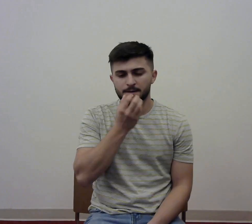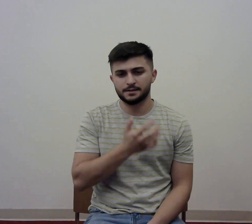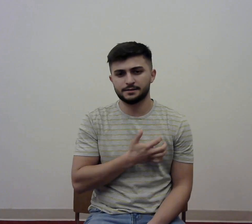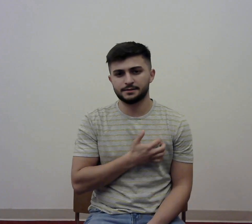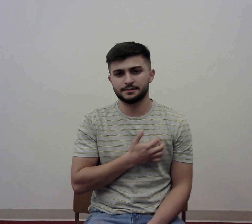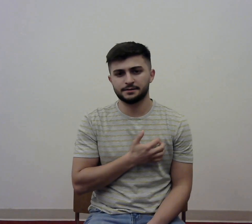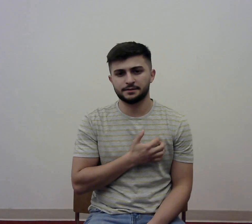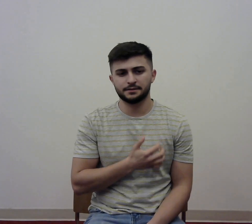istəyirəm